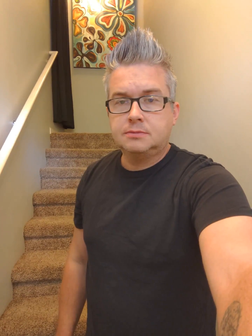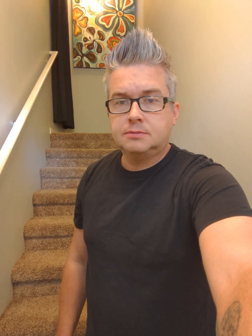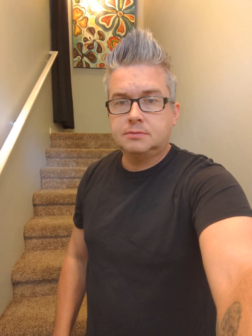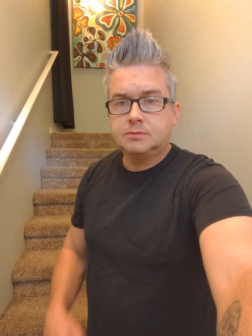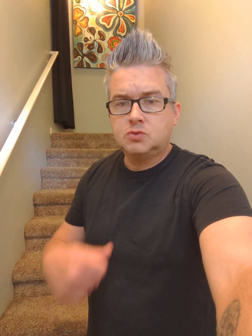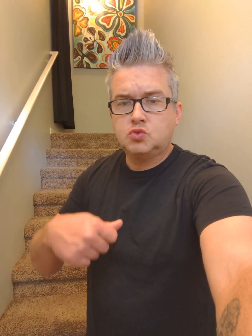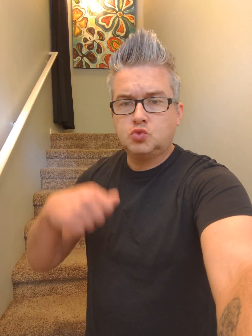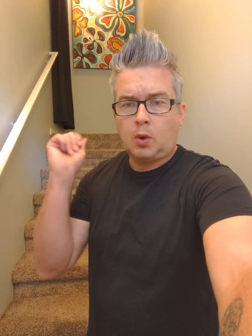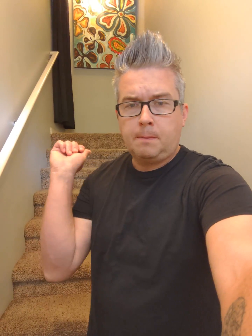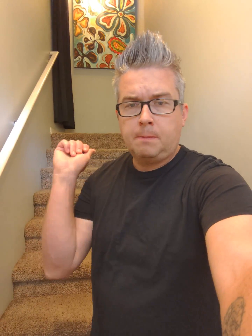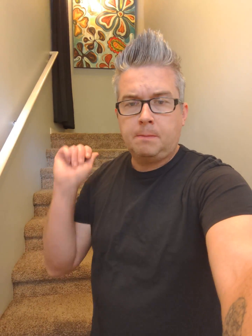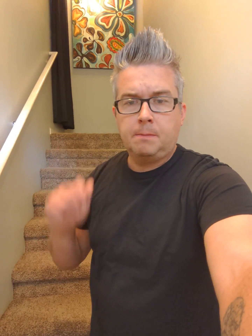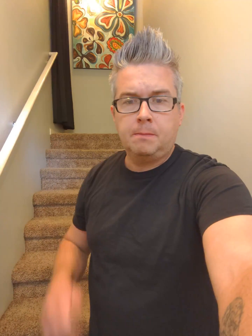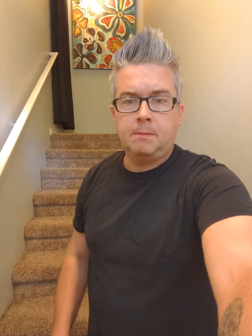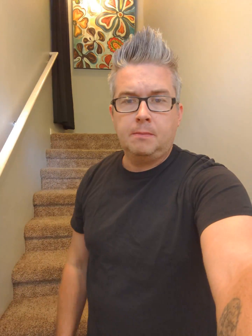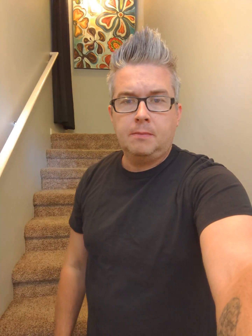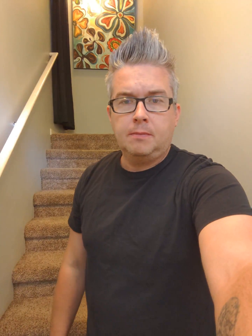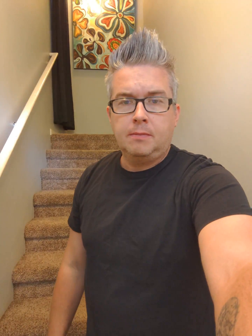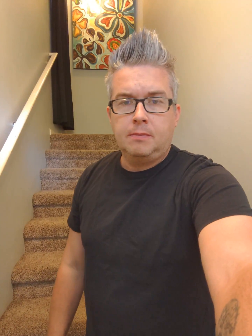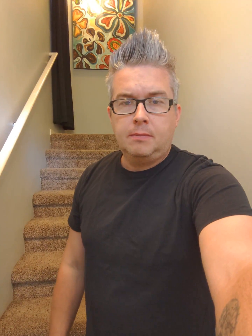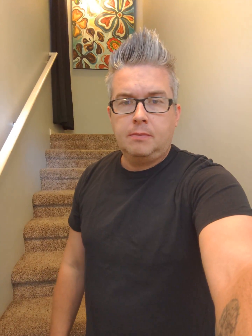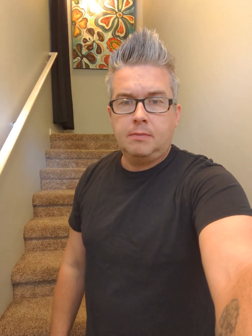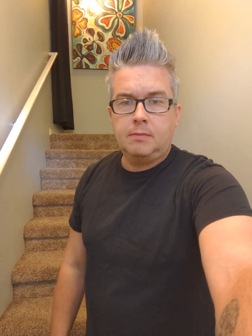rip